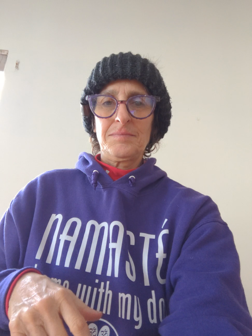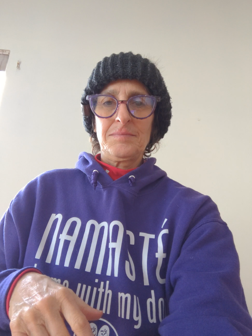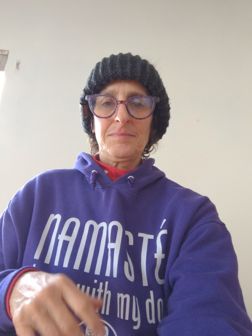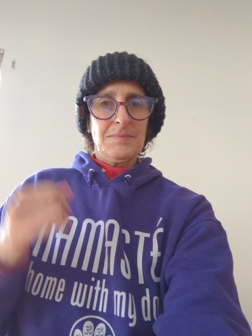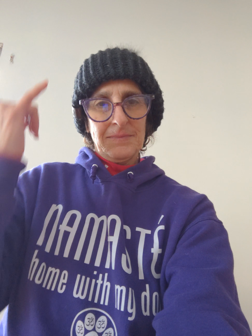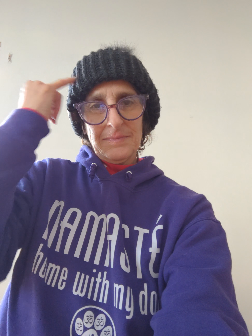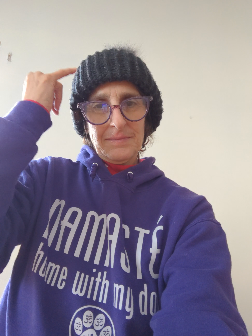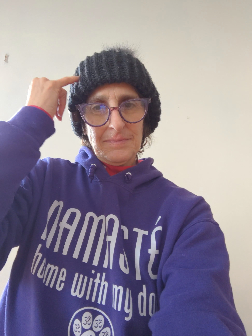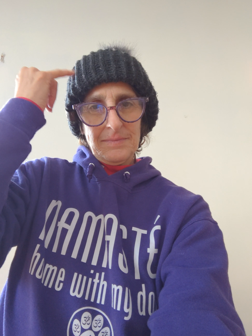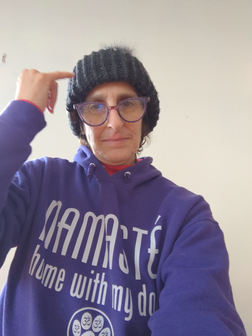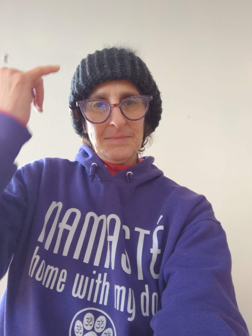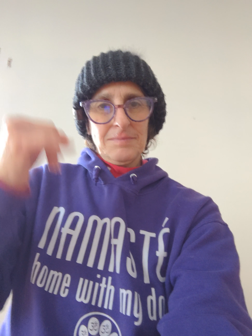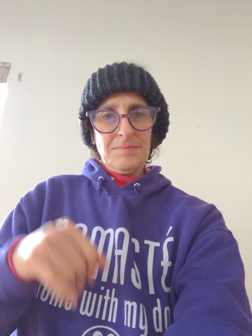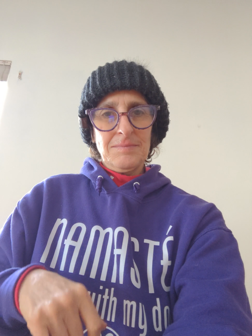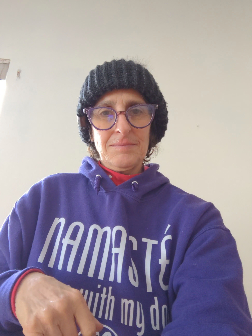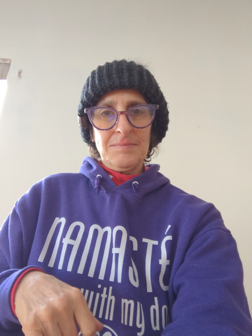if